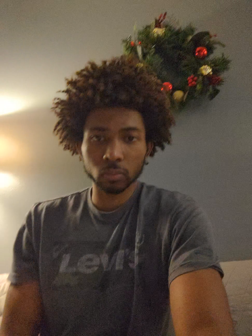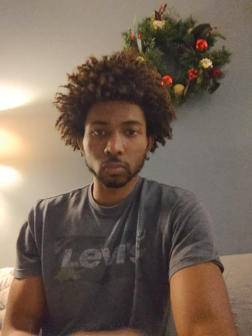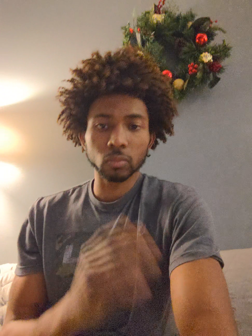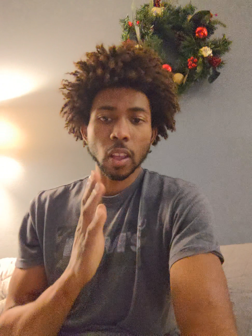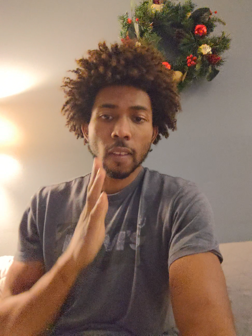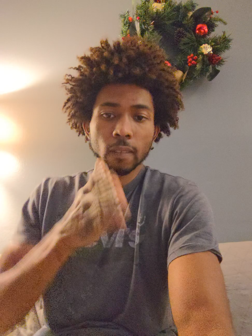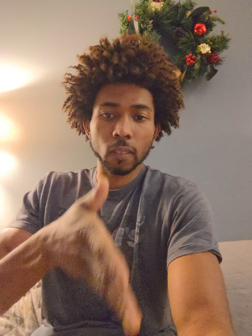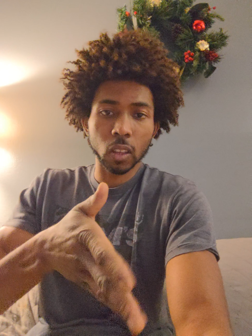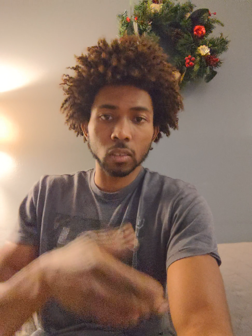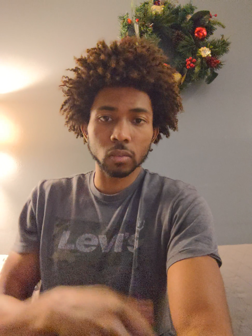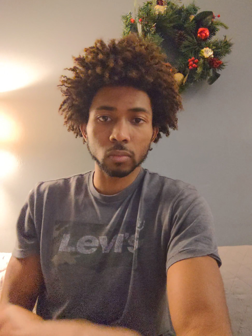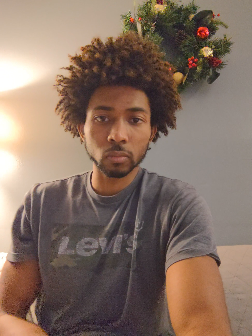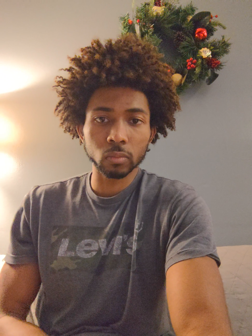after